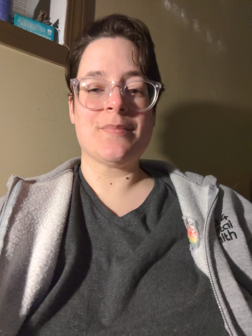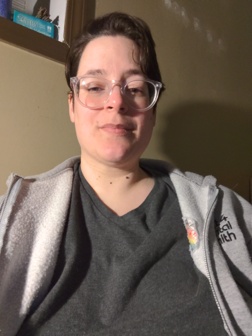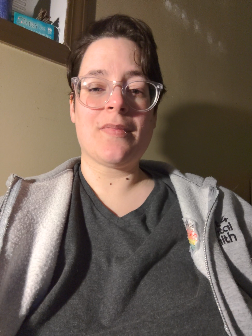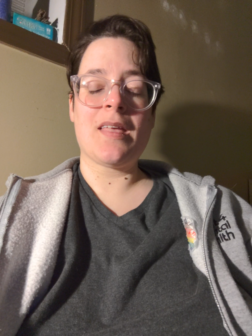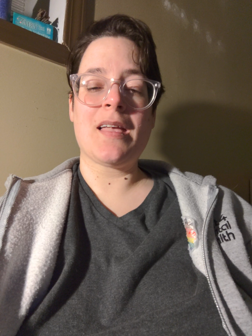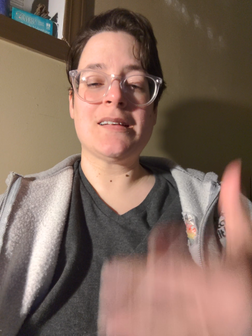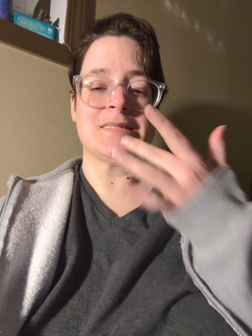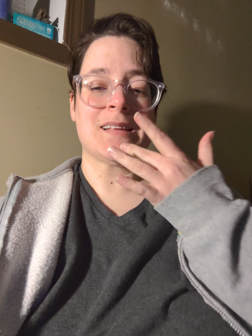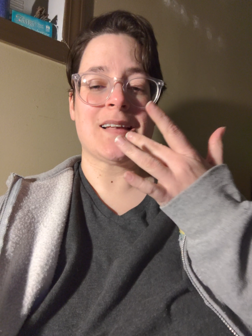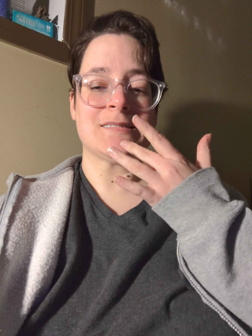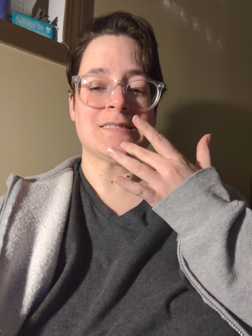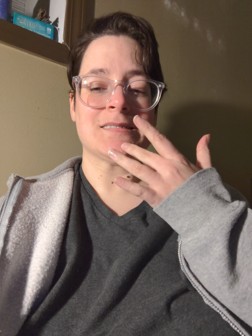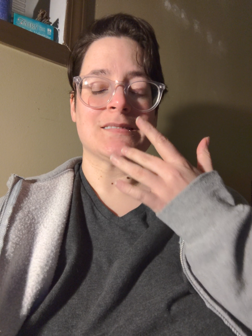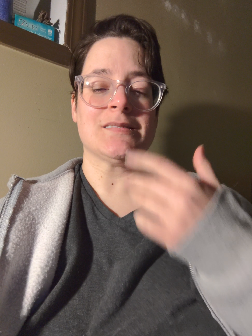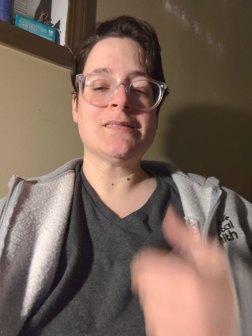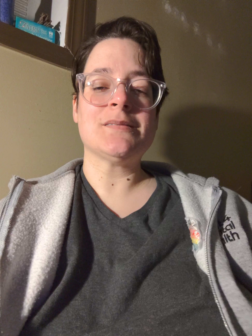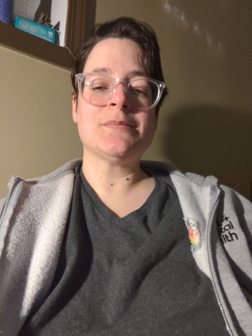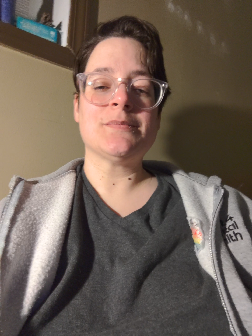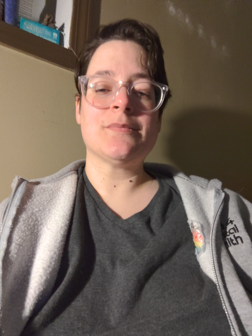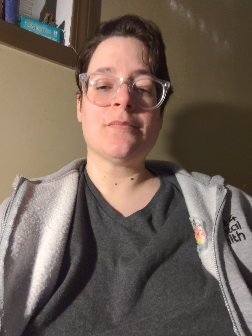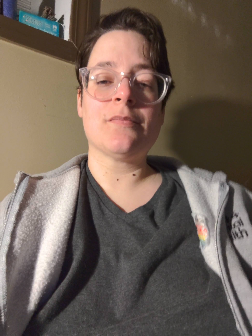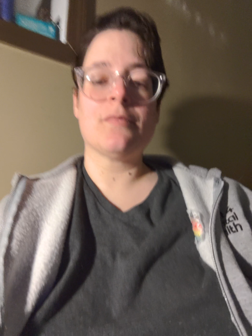taste